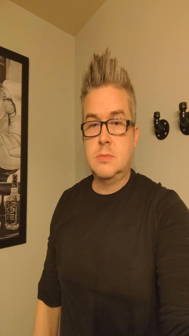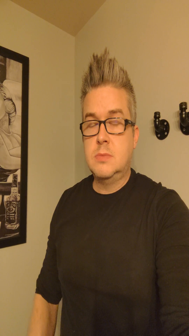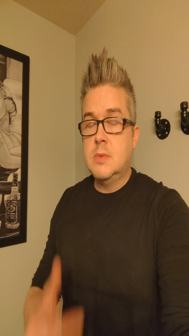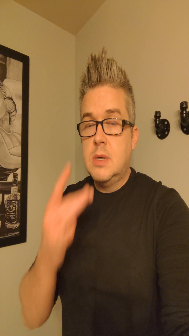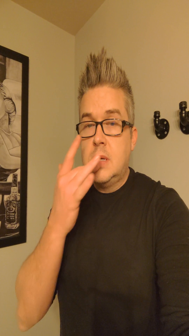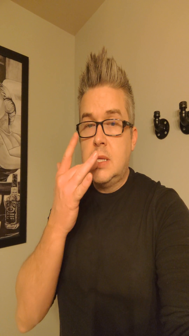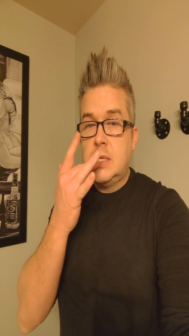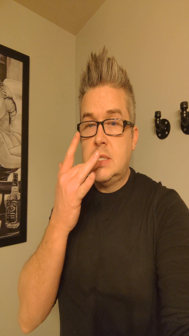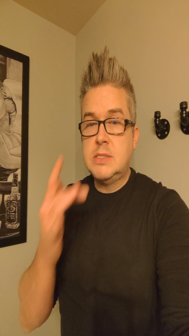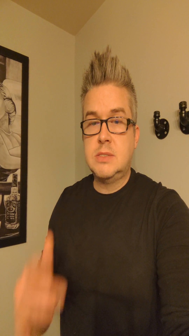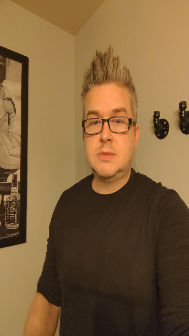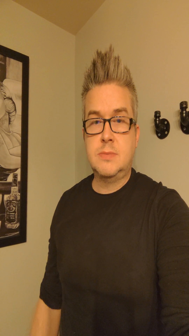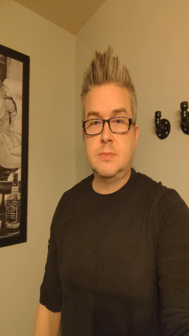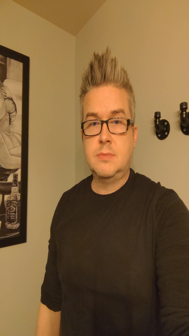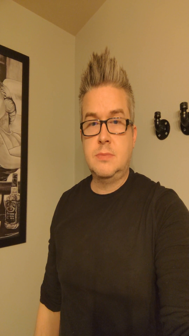taste